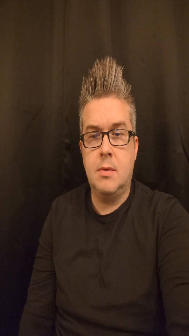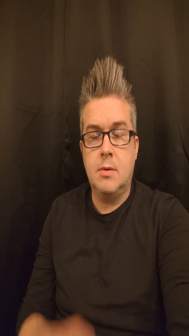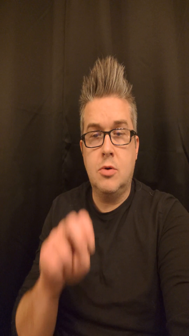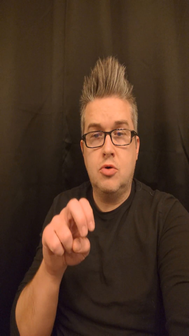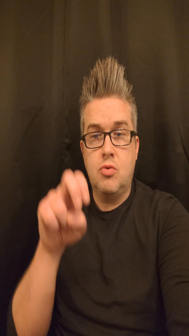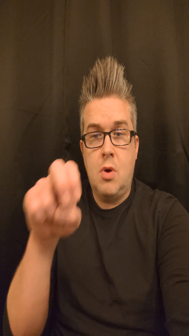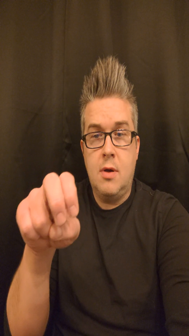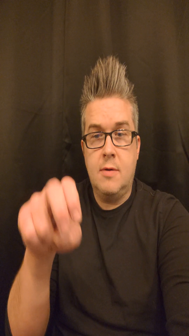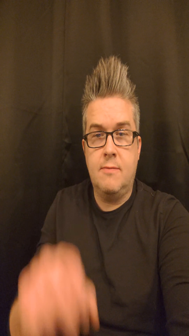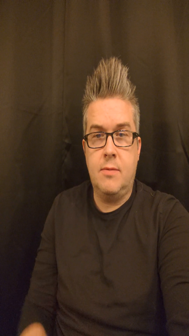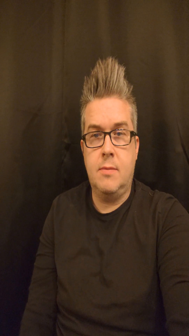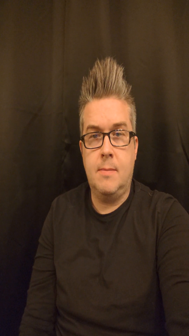ride